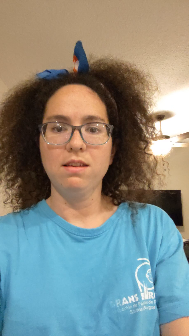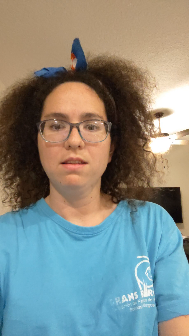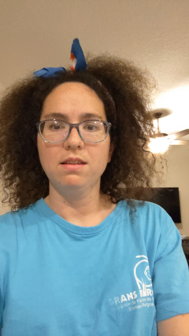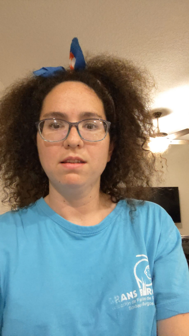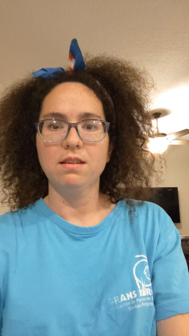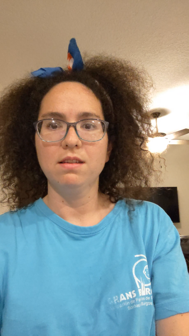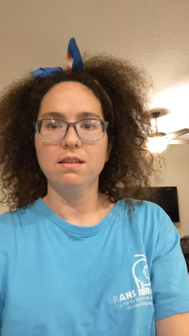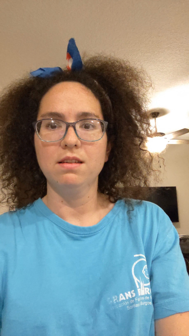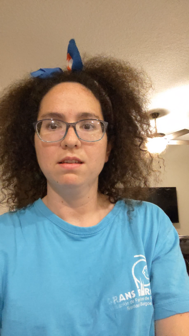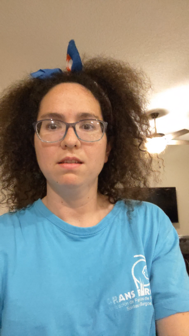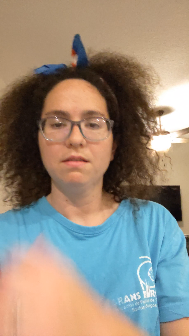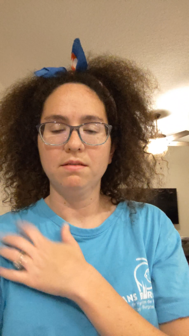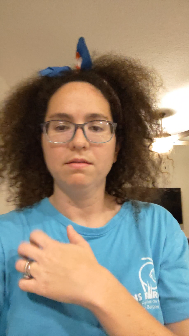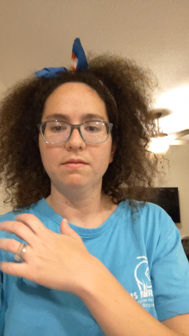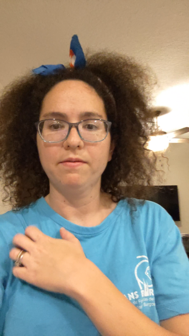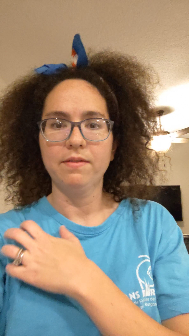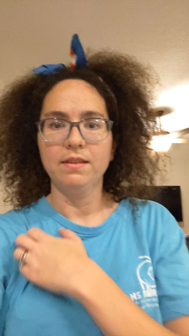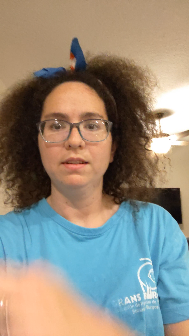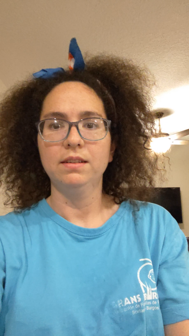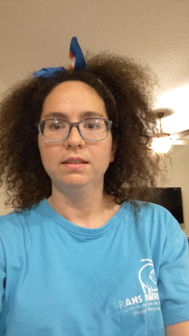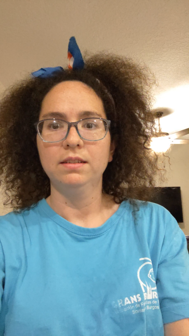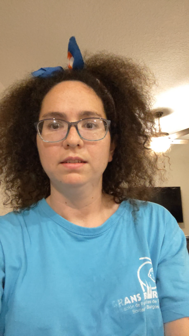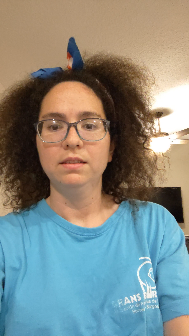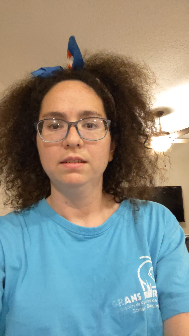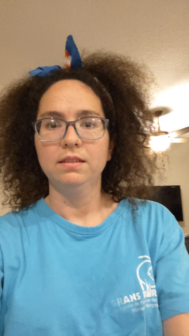bear